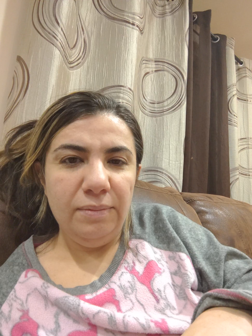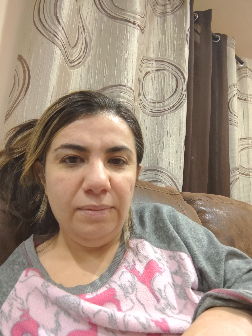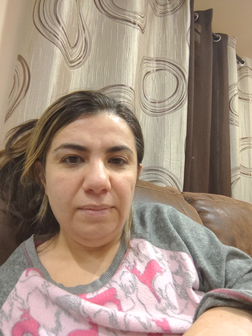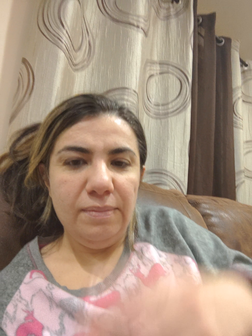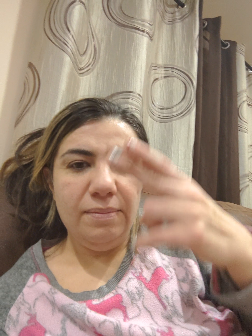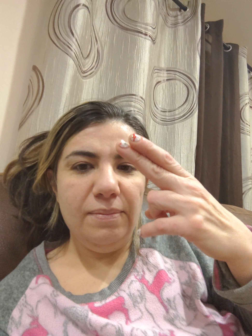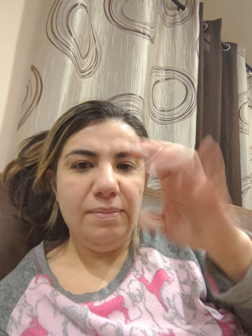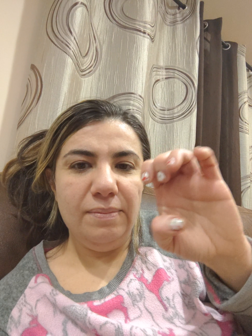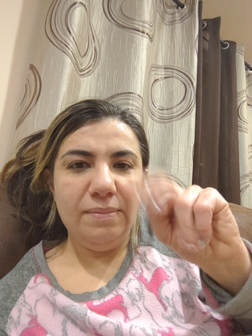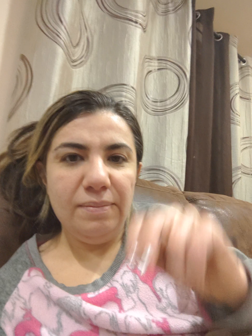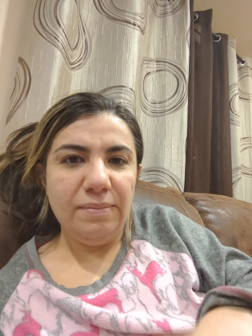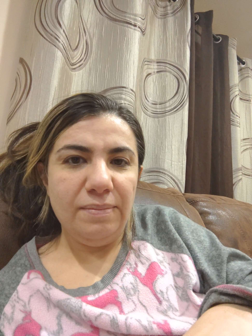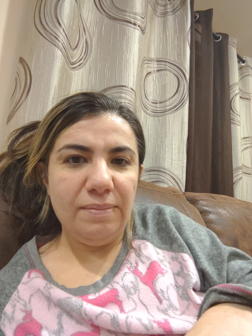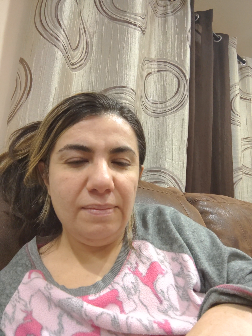hen